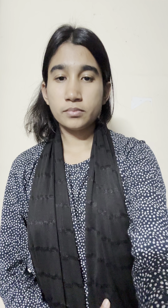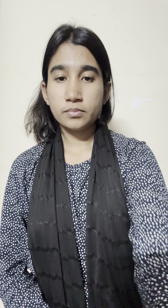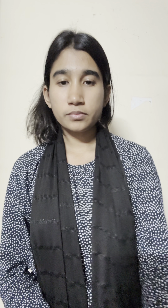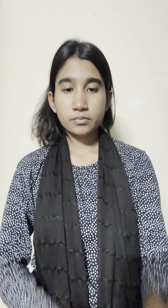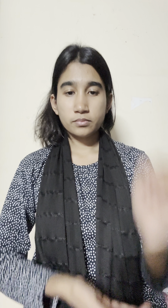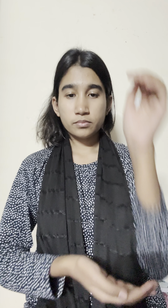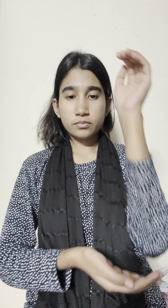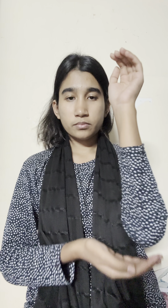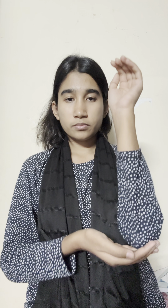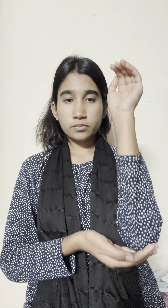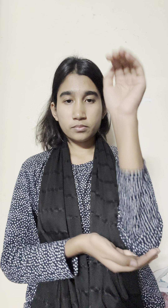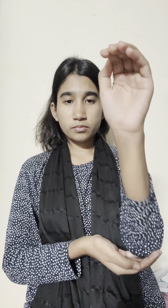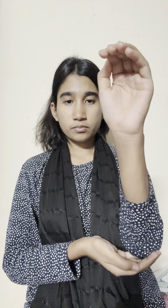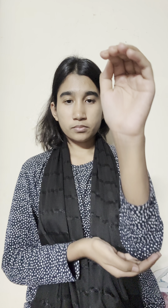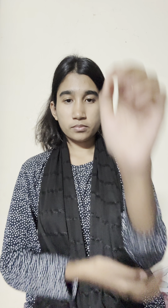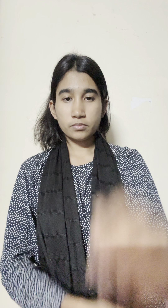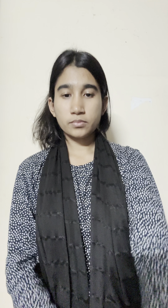সাপ